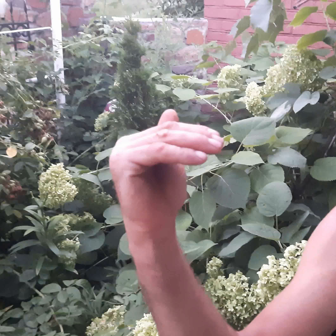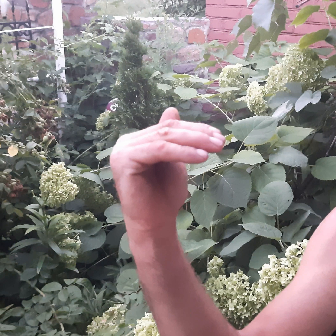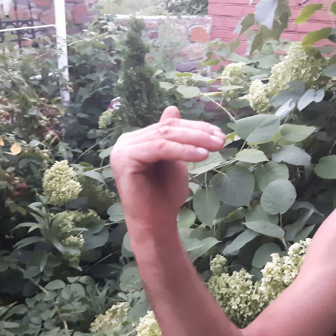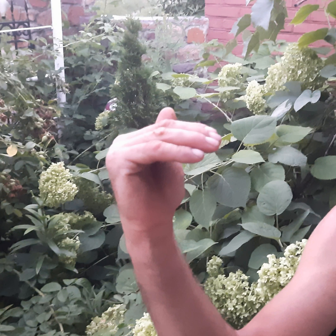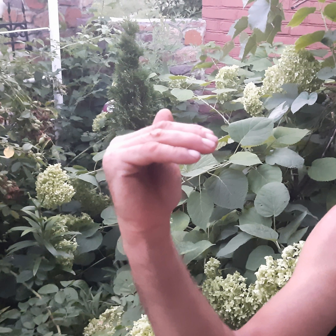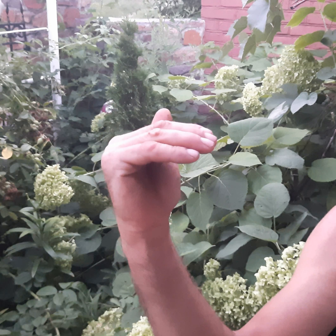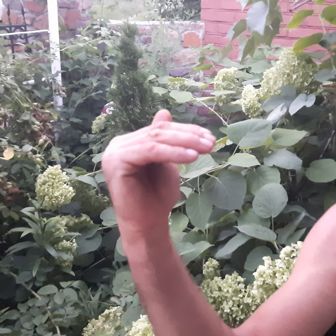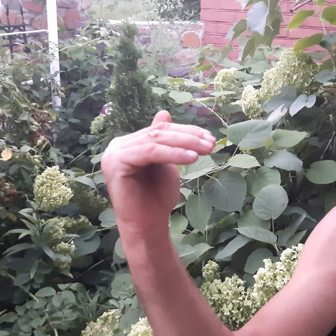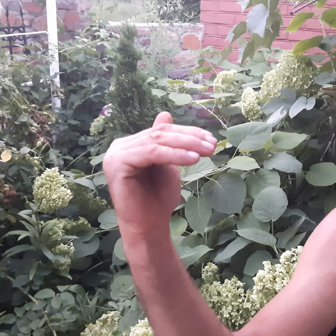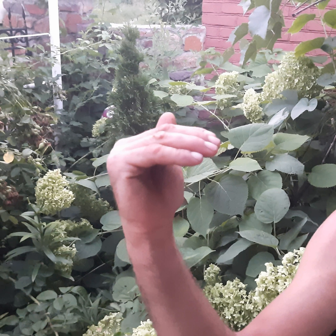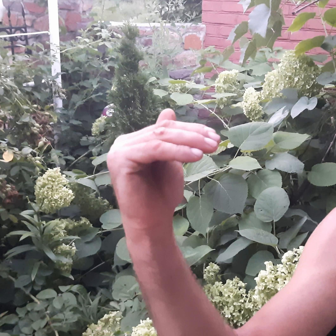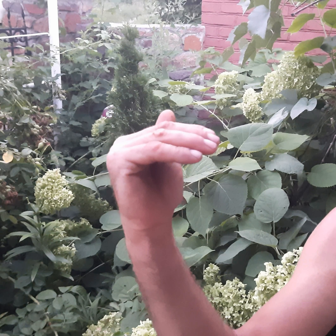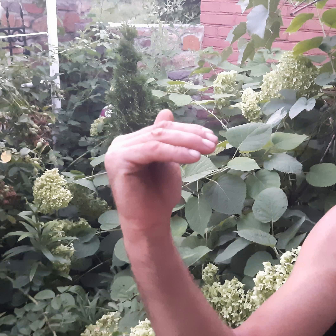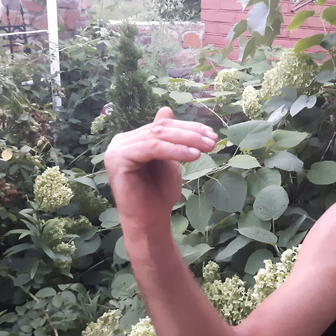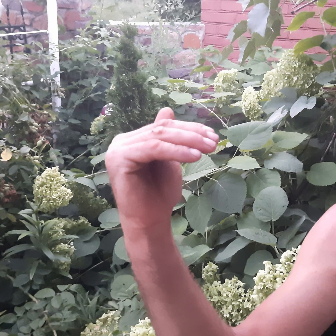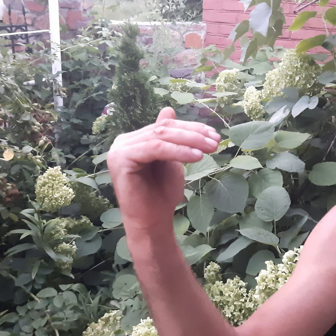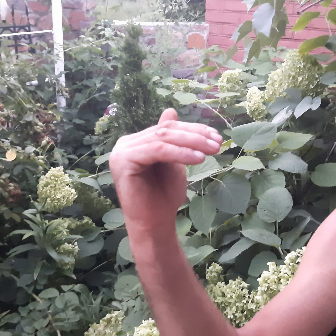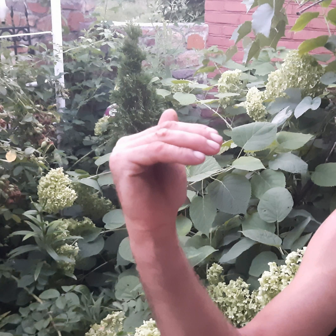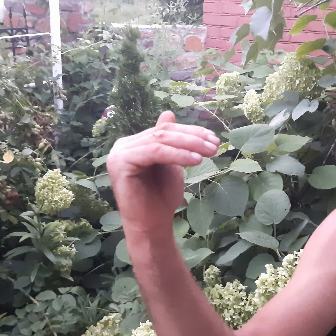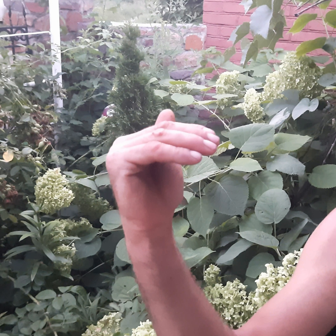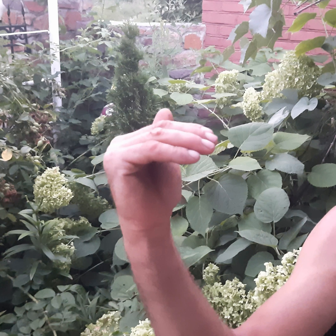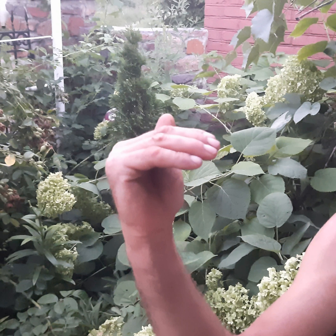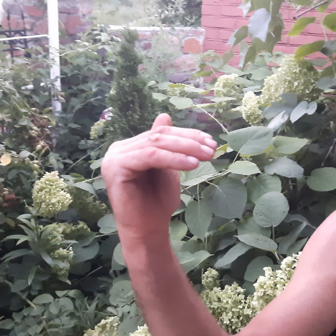Ф